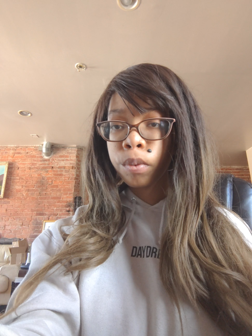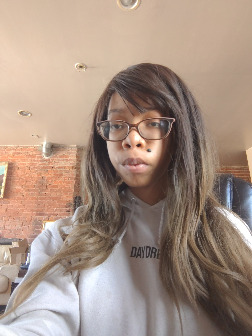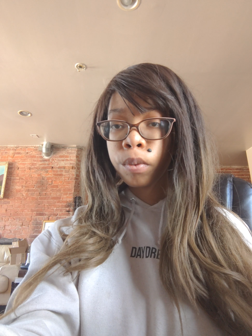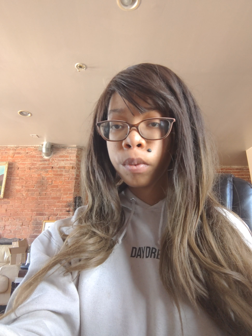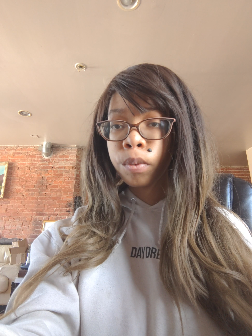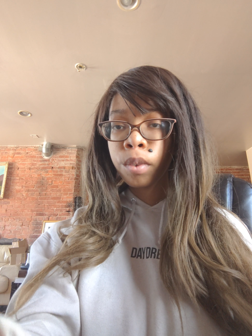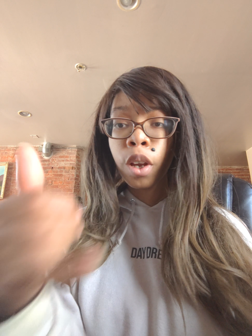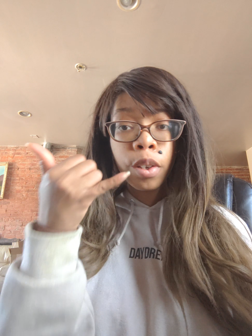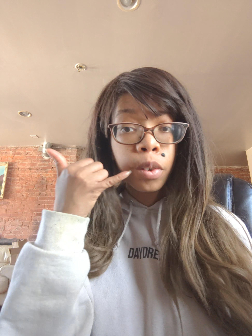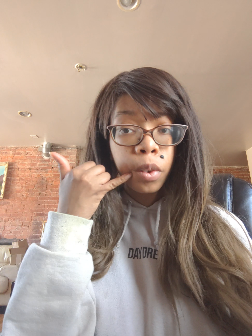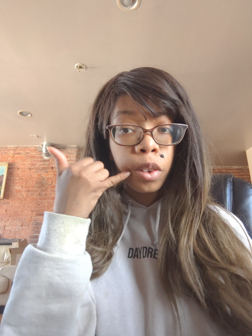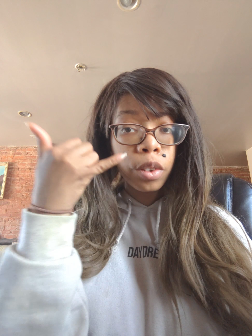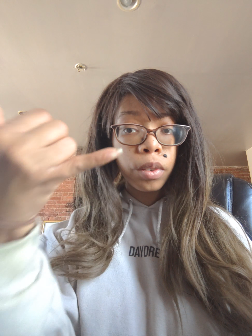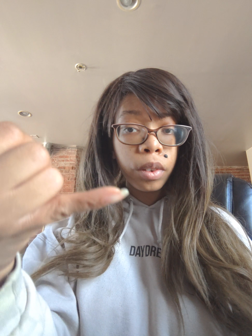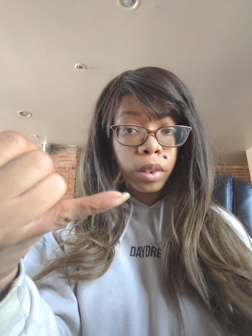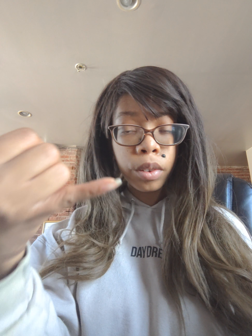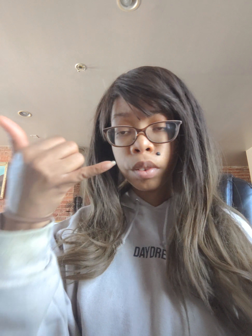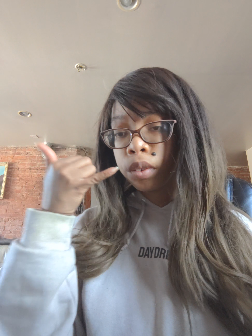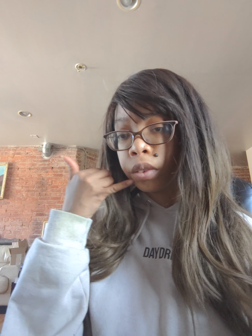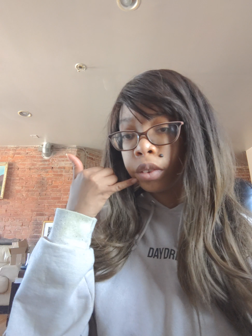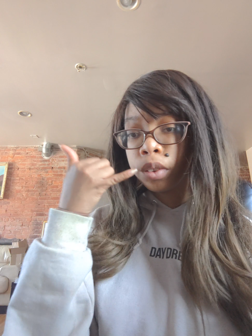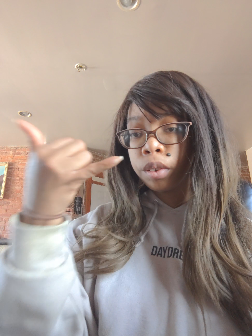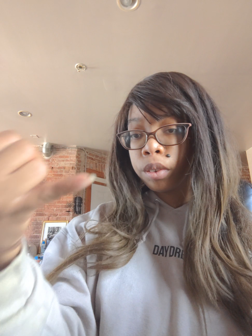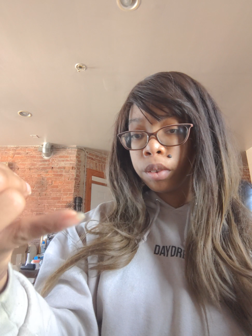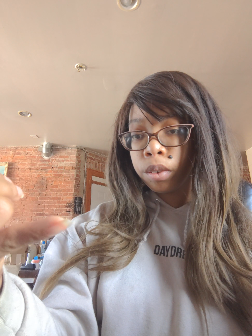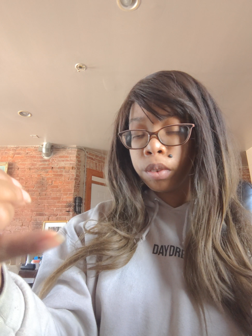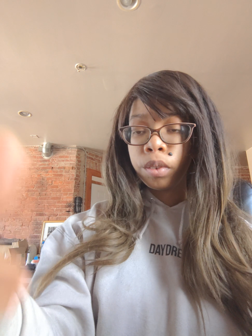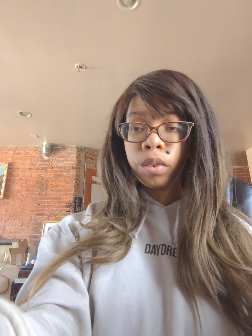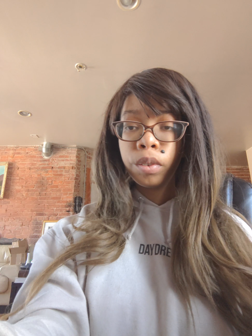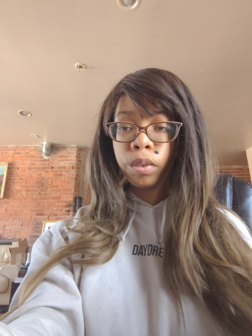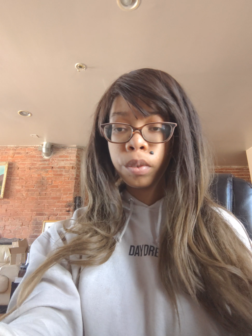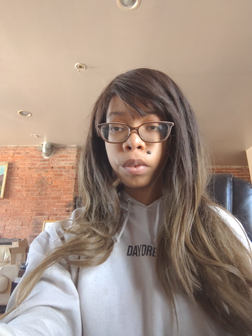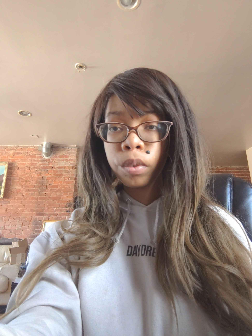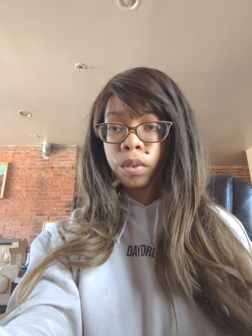call on the phone